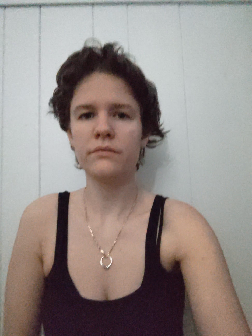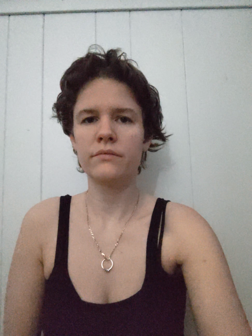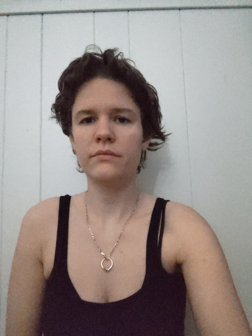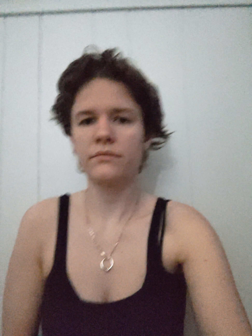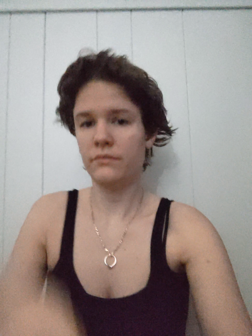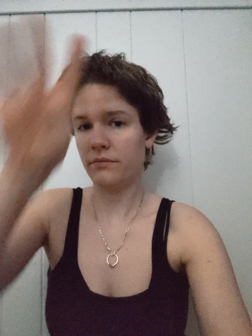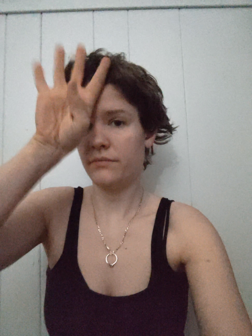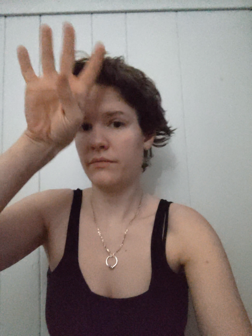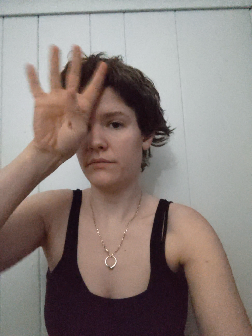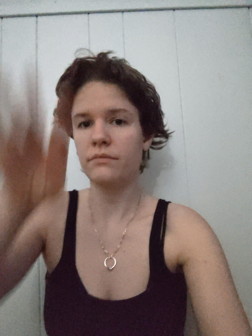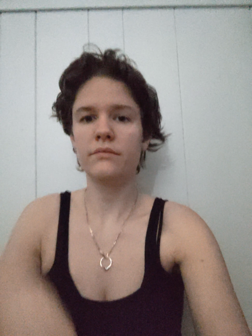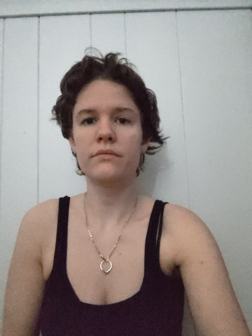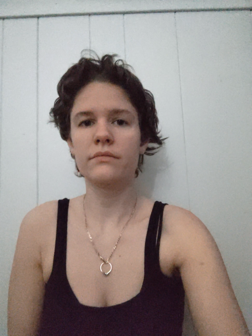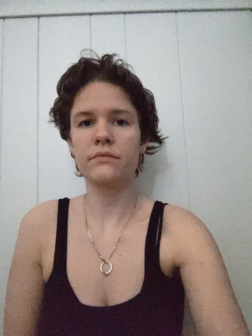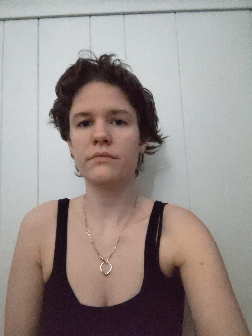fireman